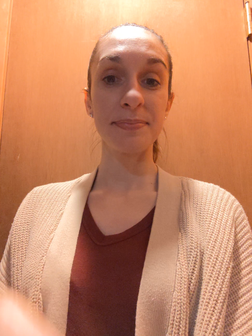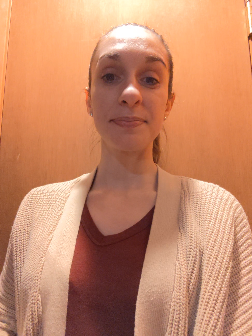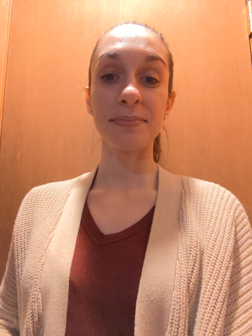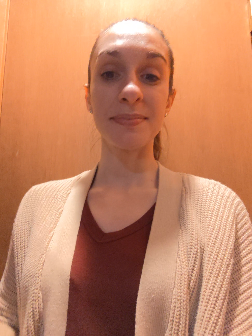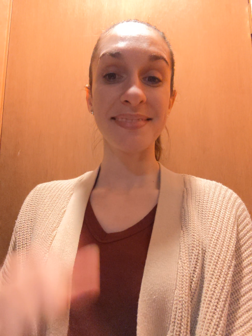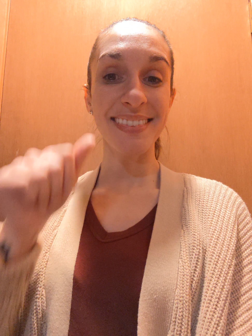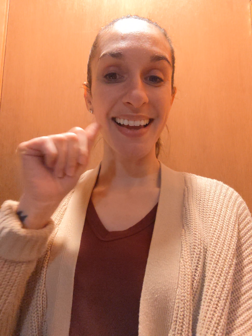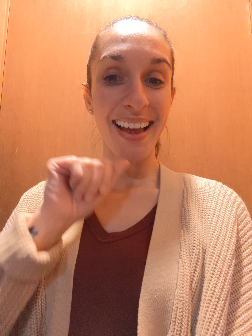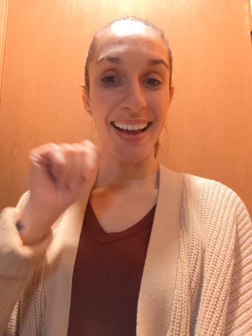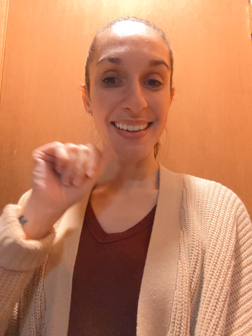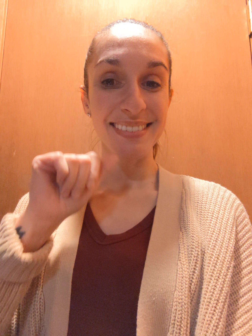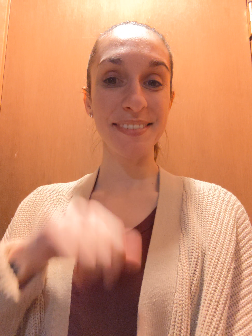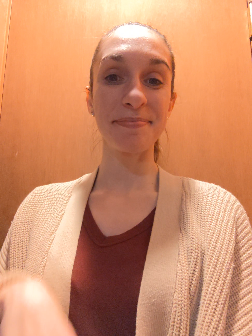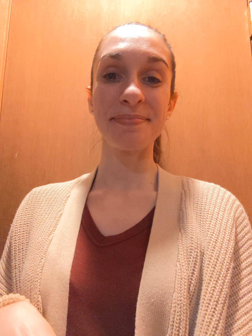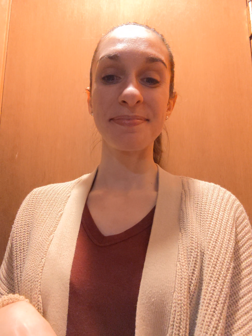aunt